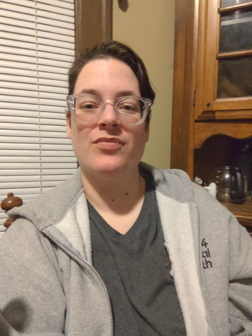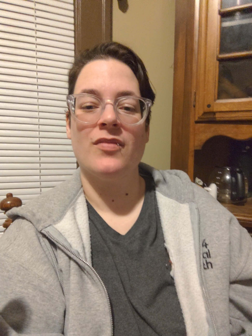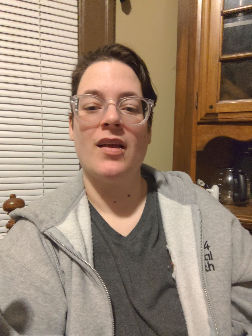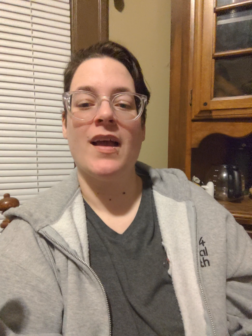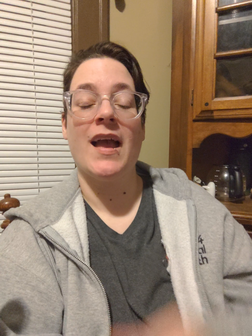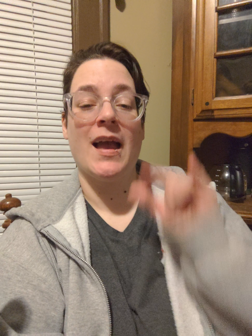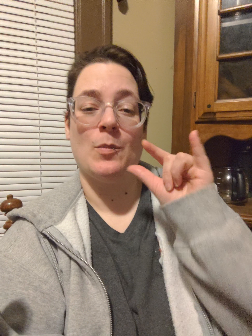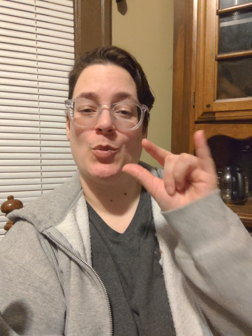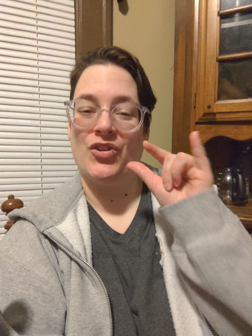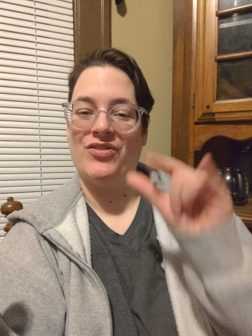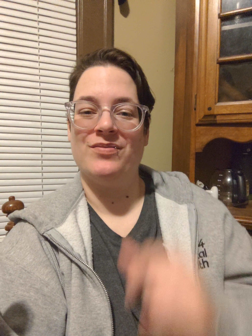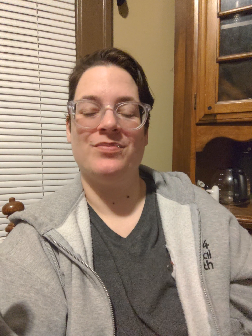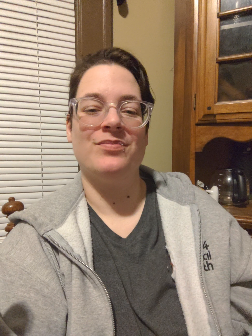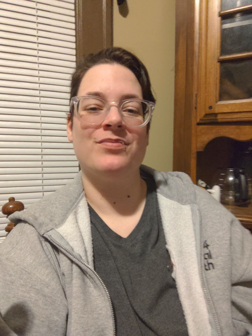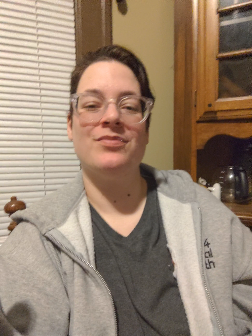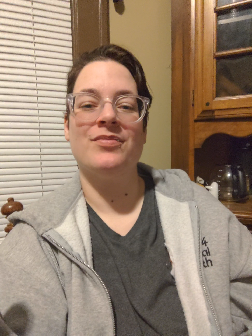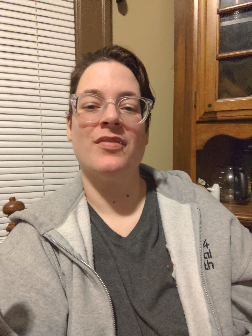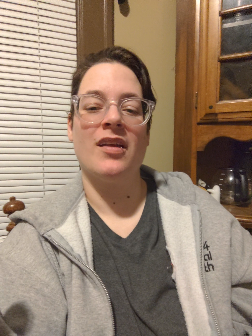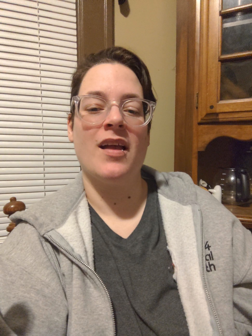airplane